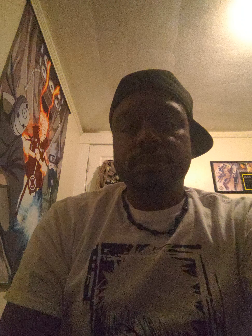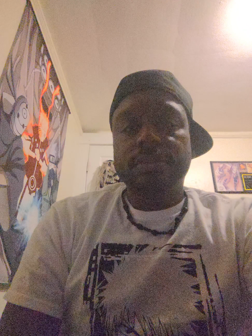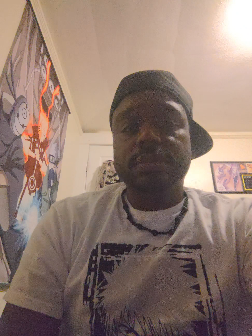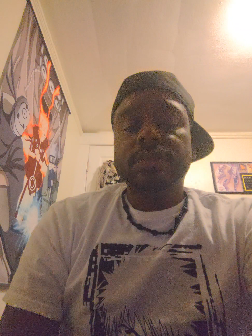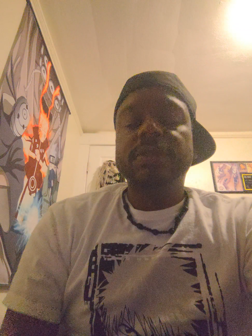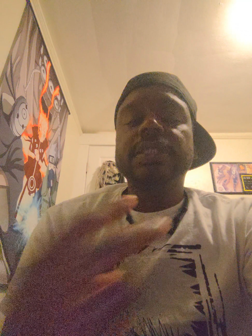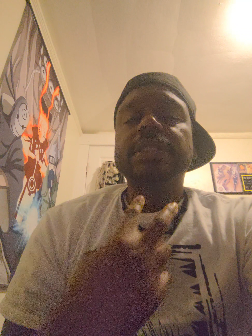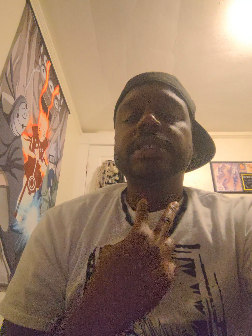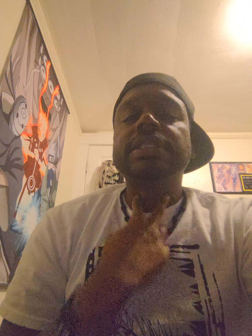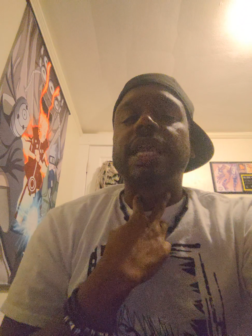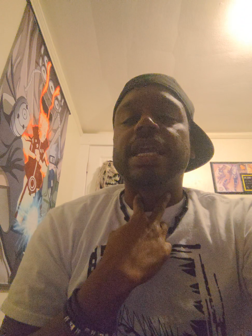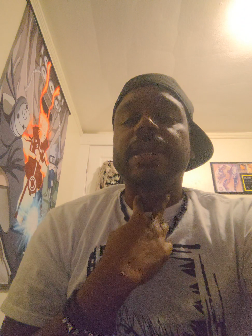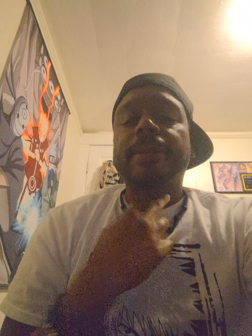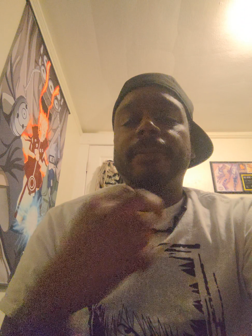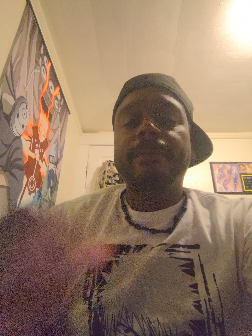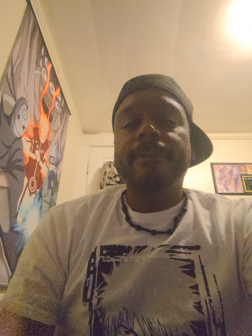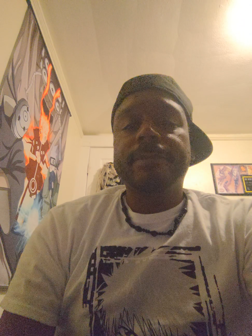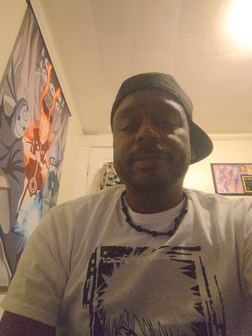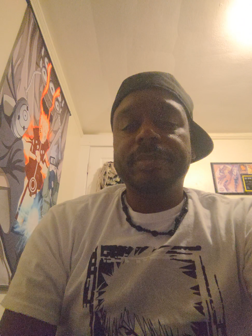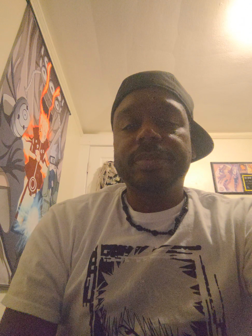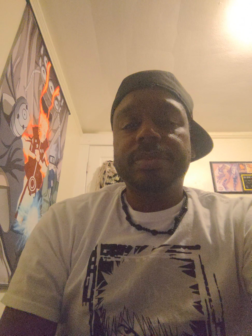stuck